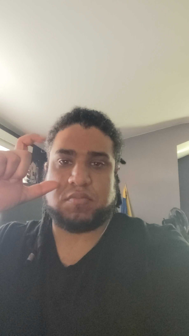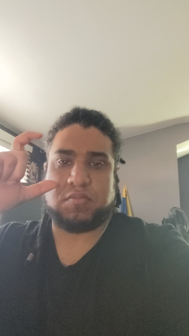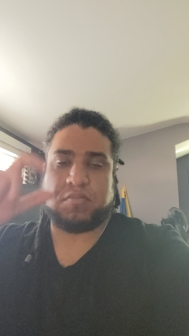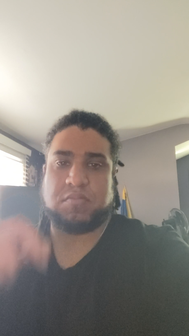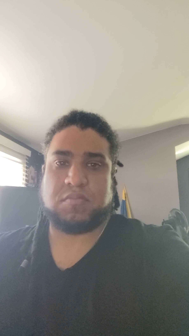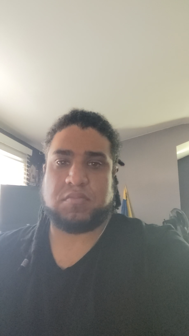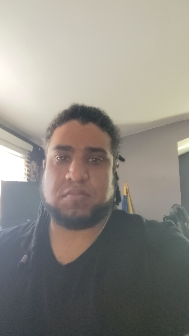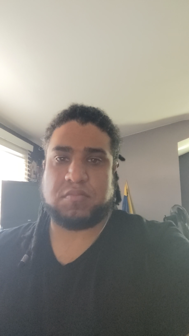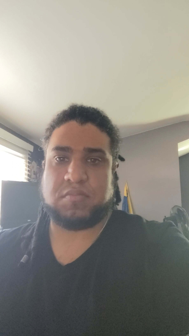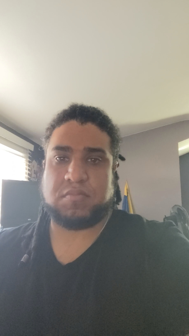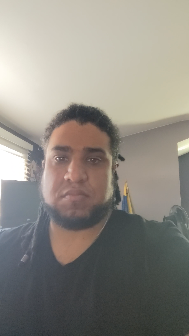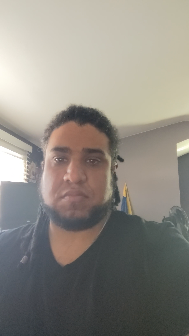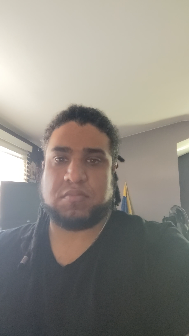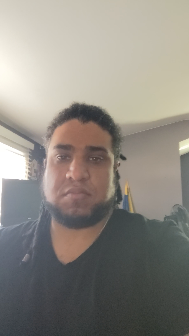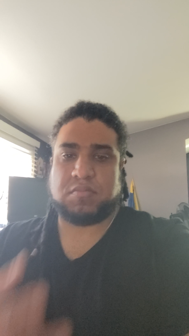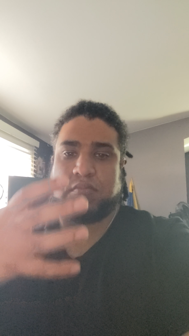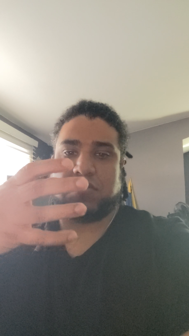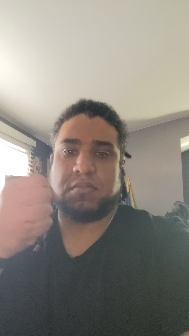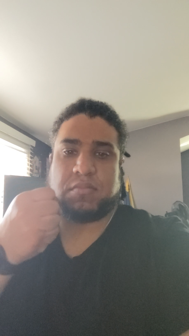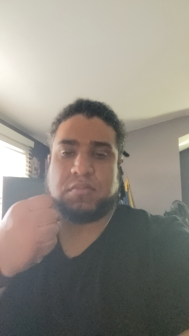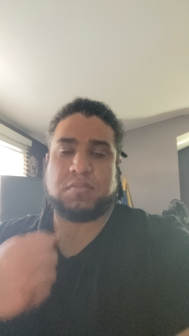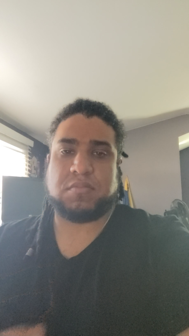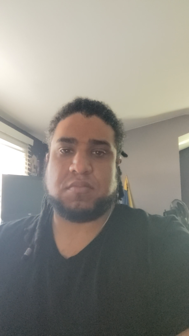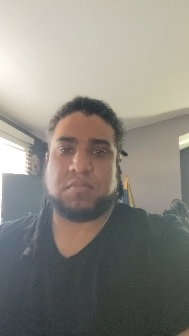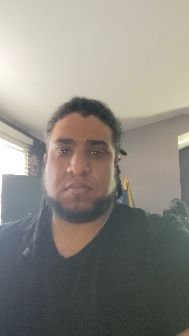get